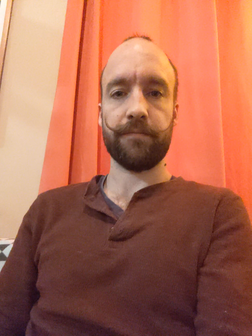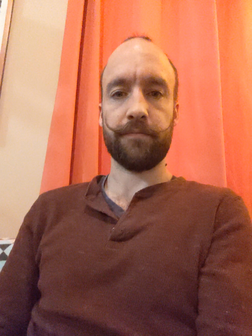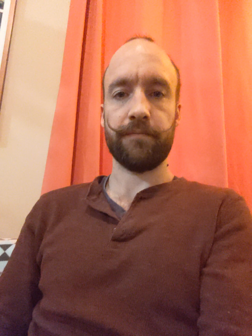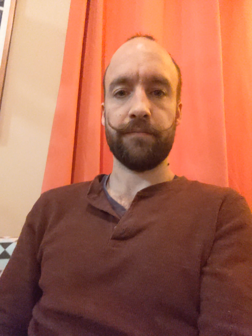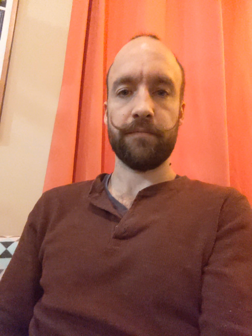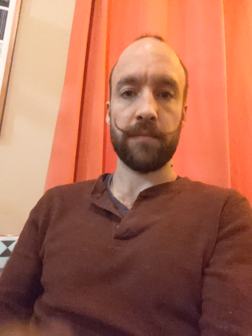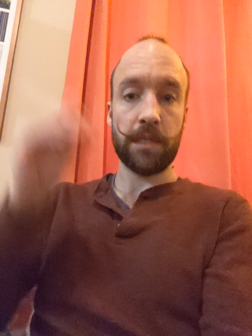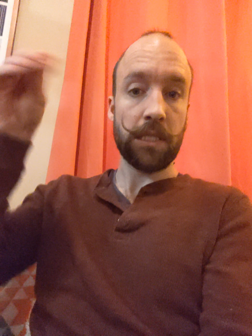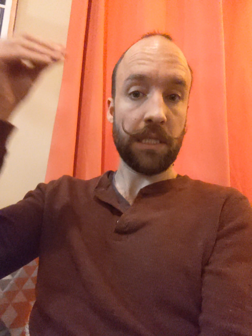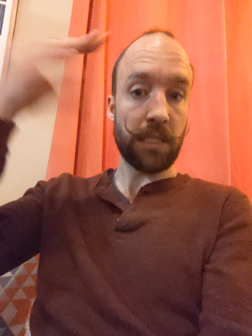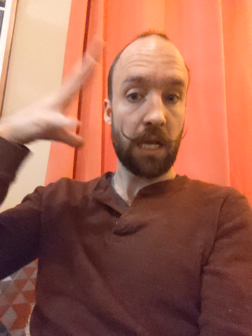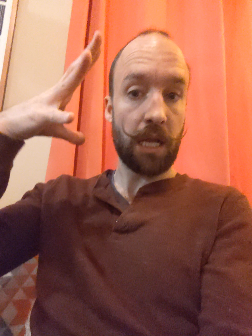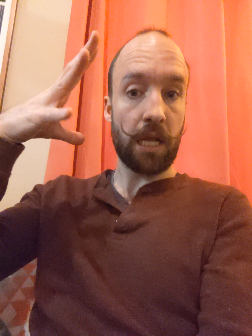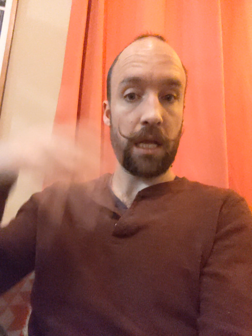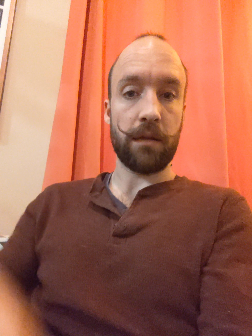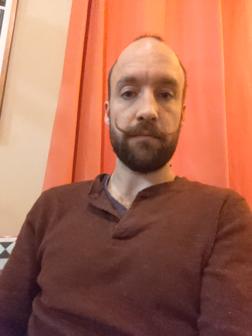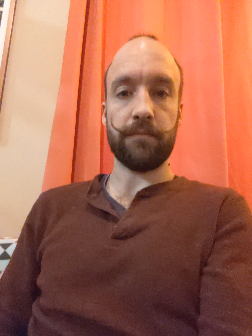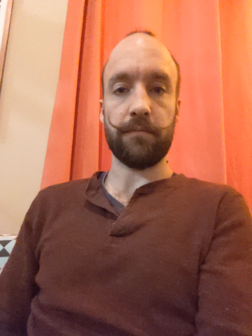sun